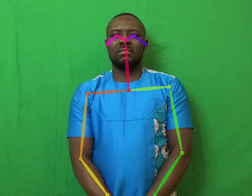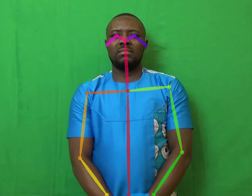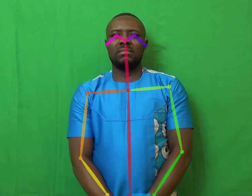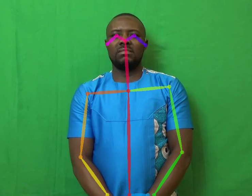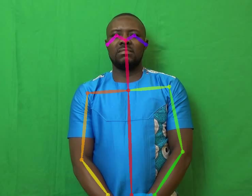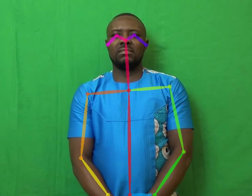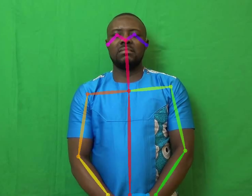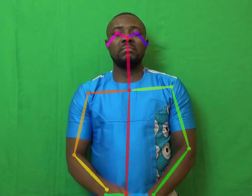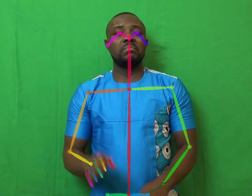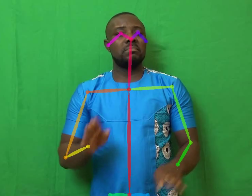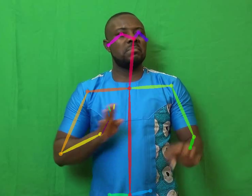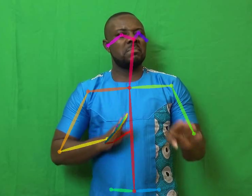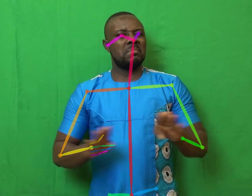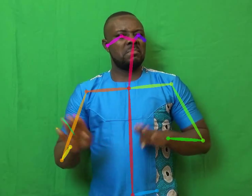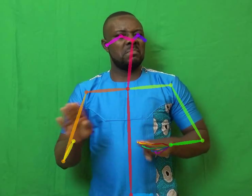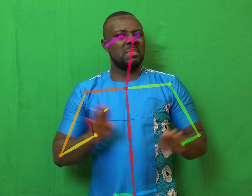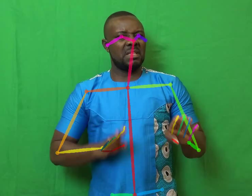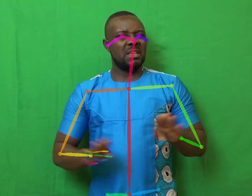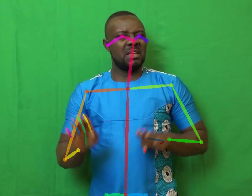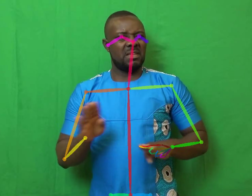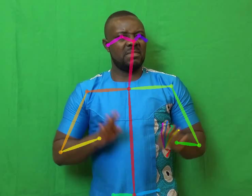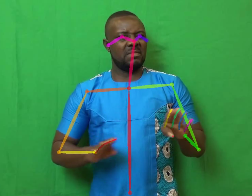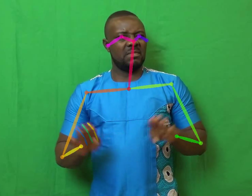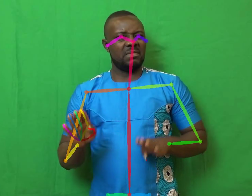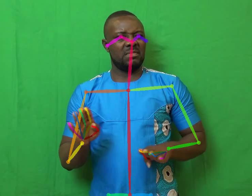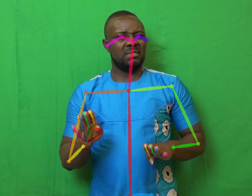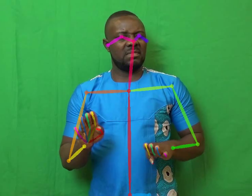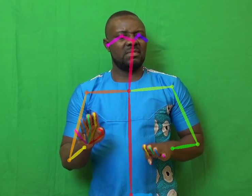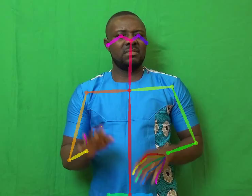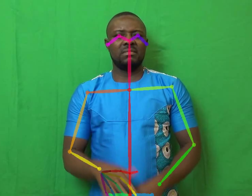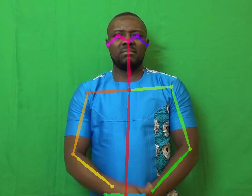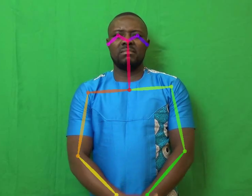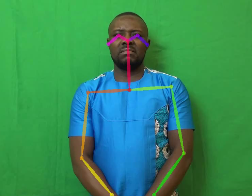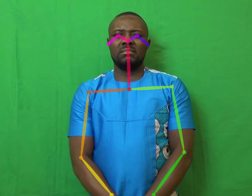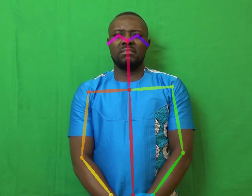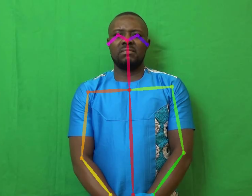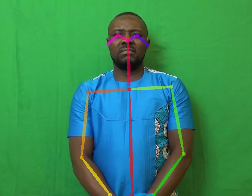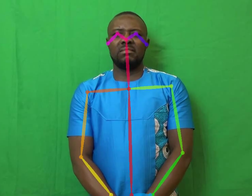behaviour